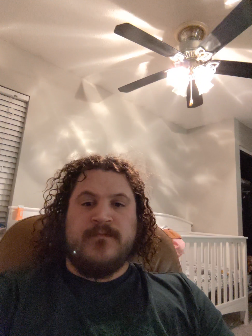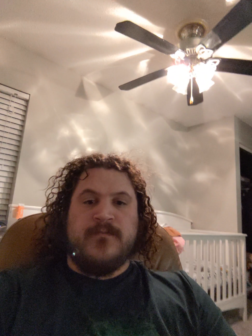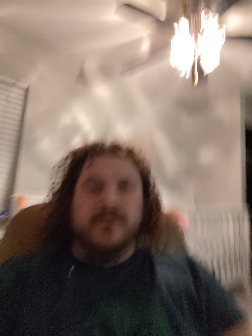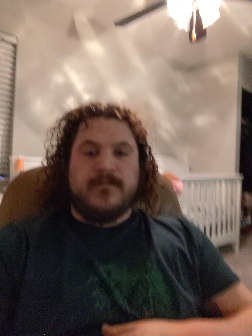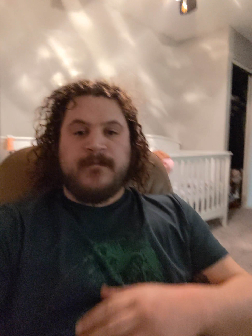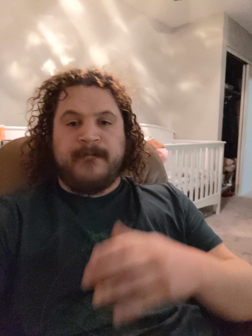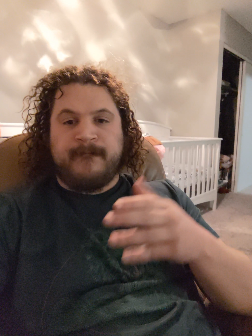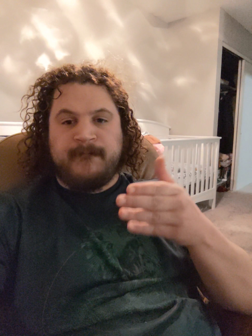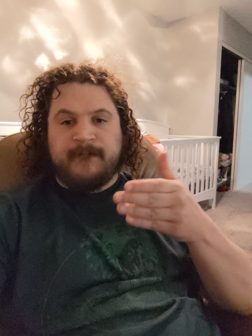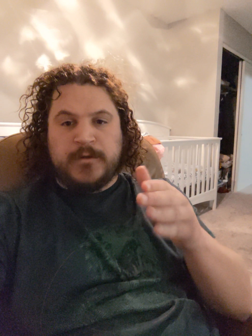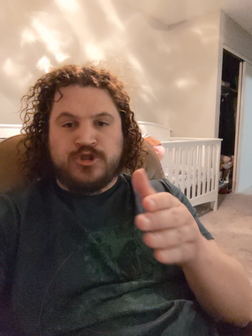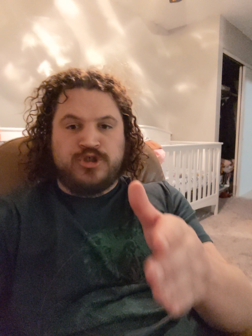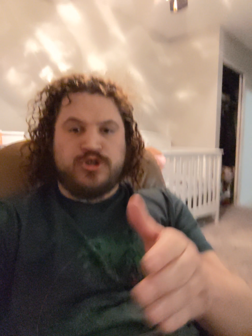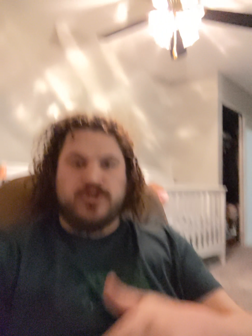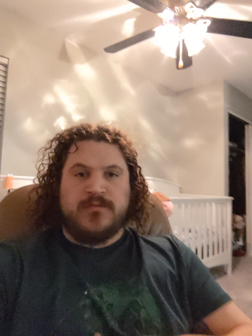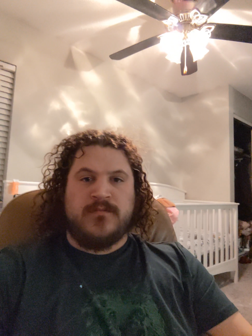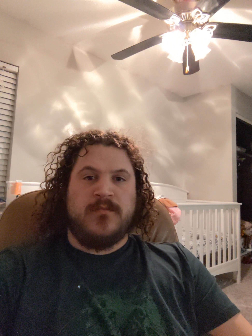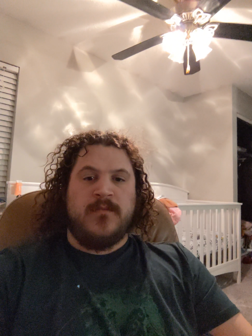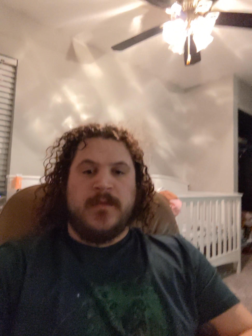fish